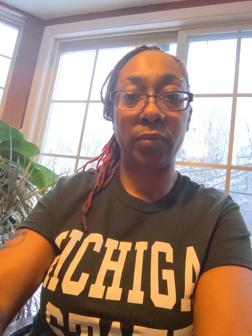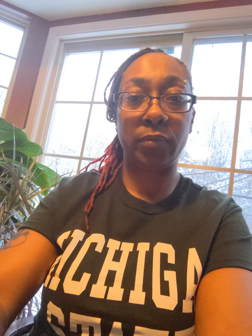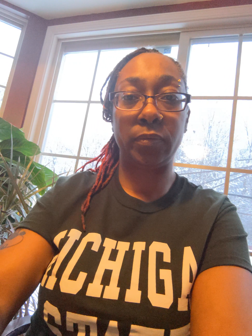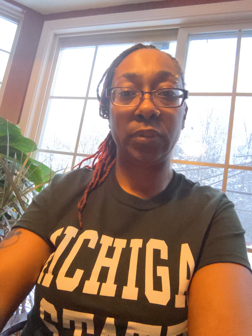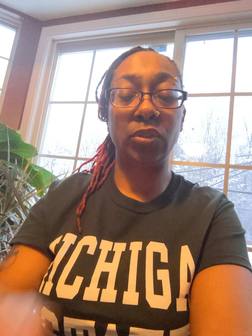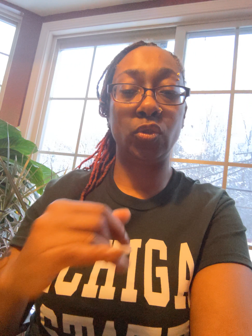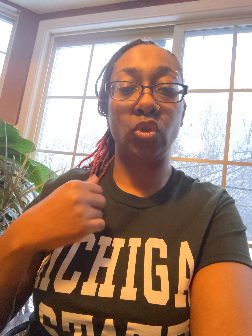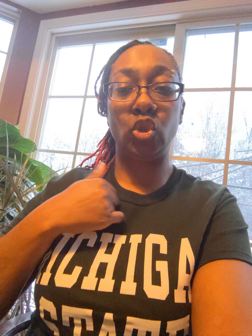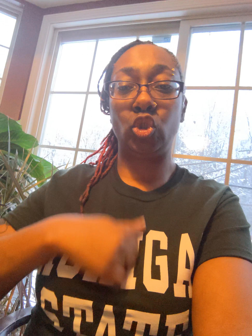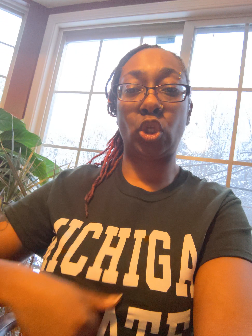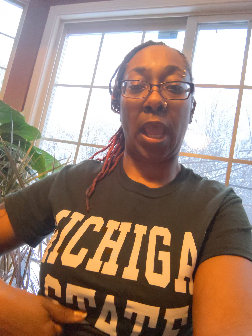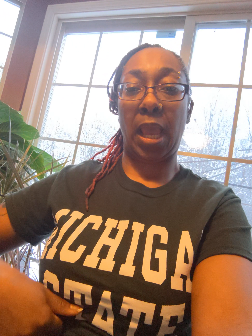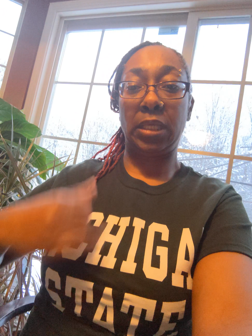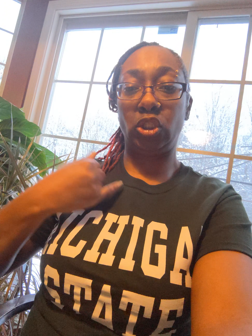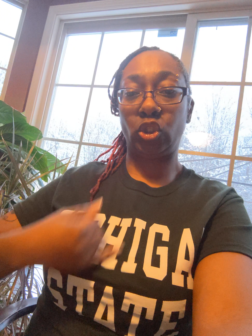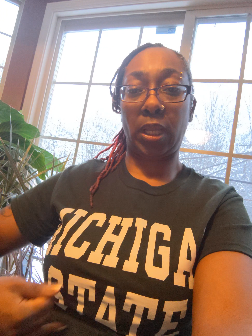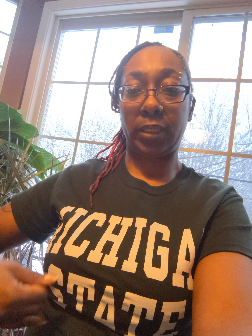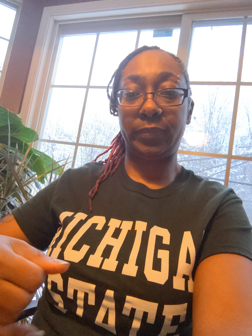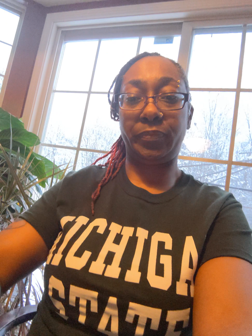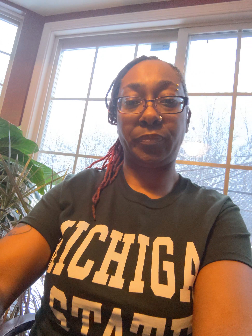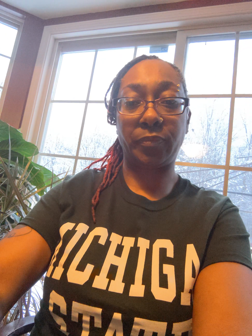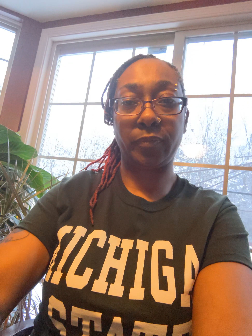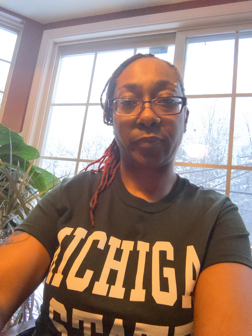jacket